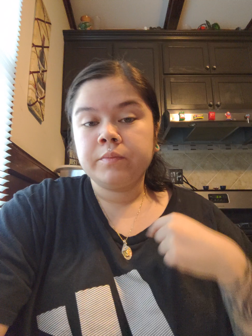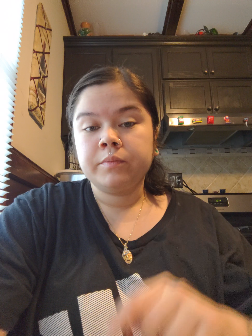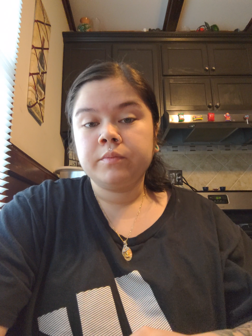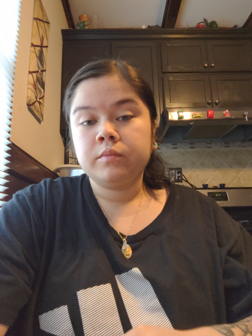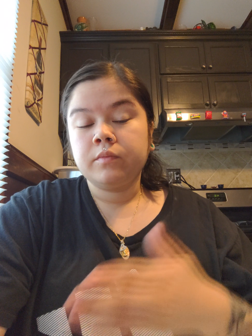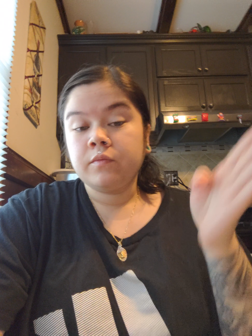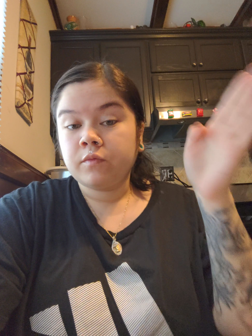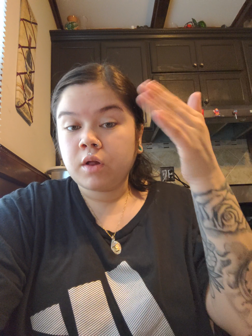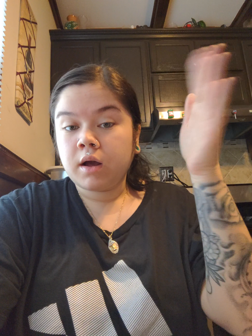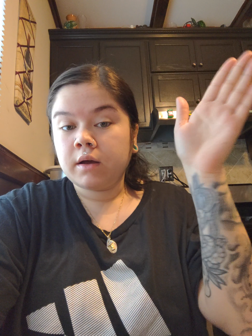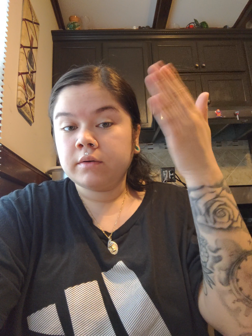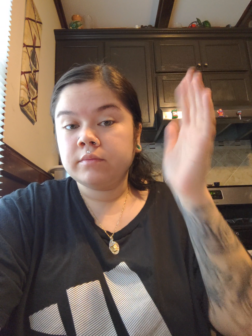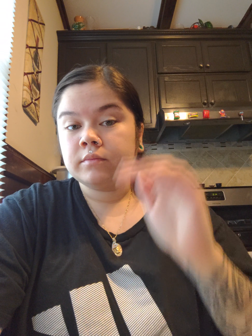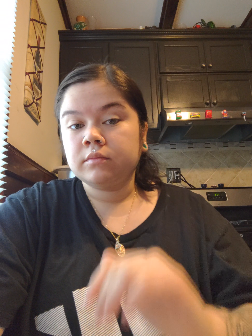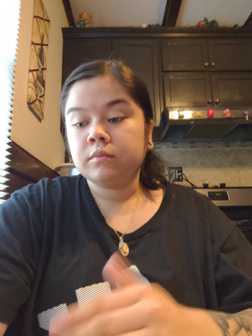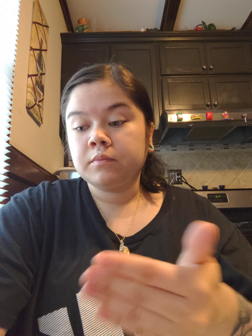flag